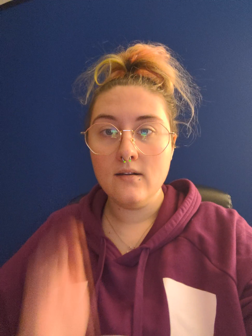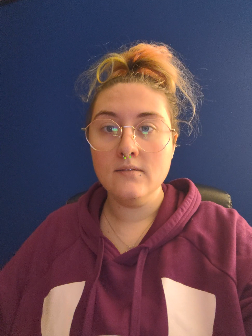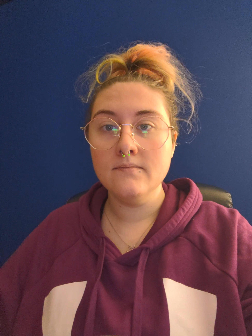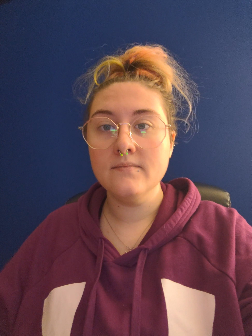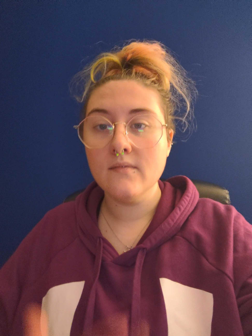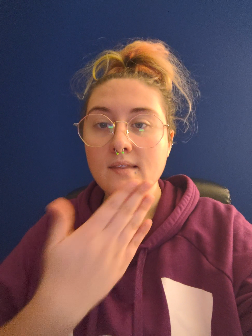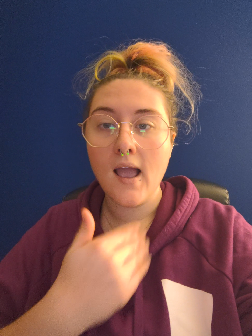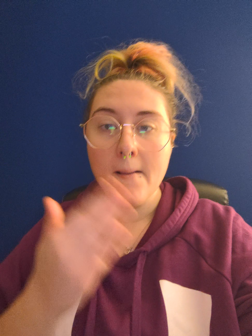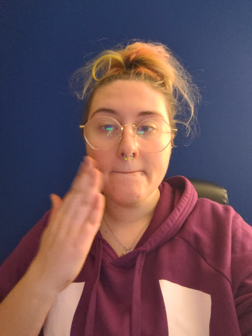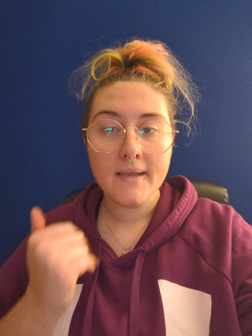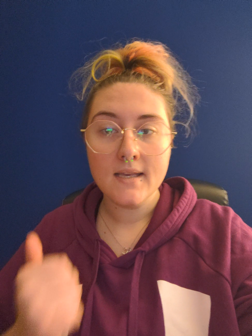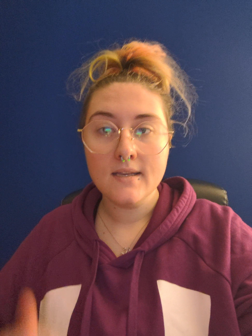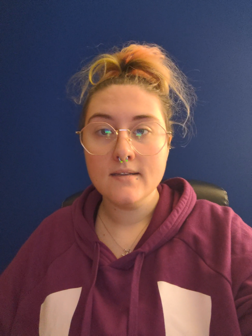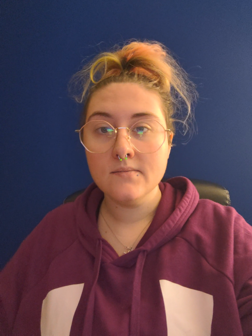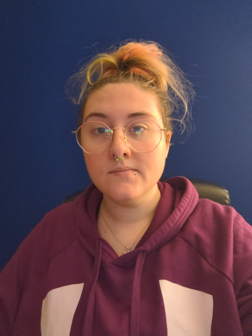napkin